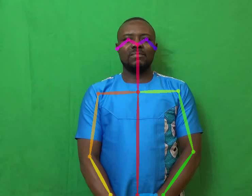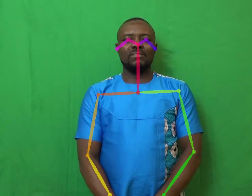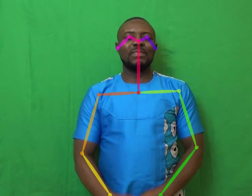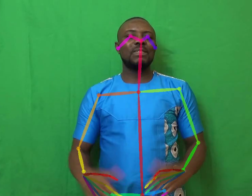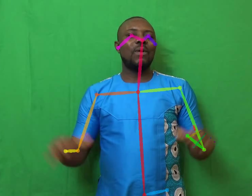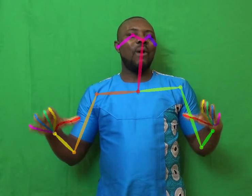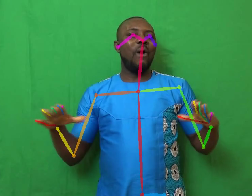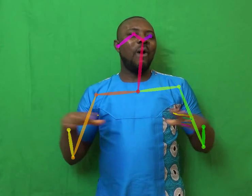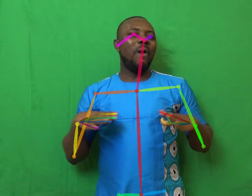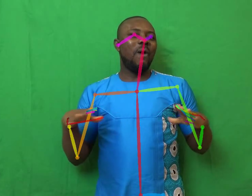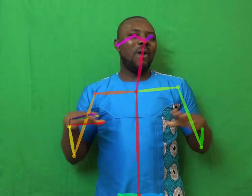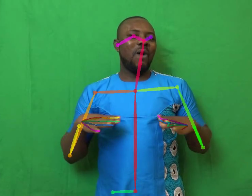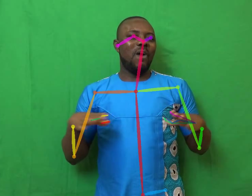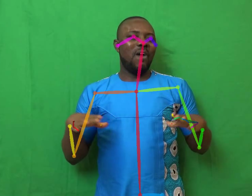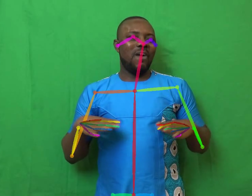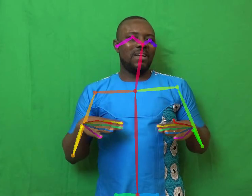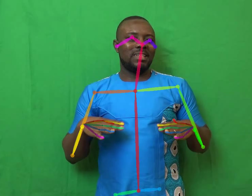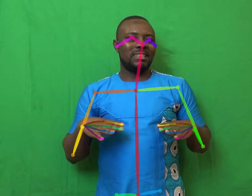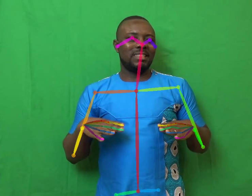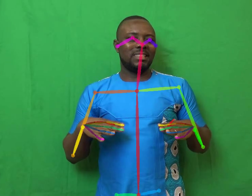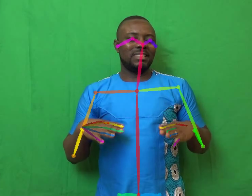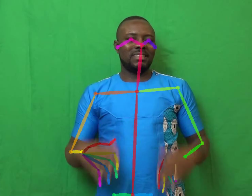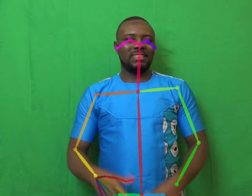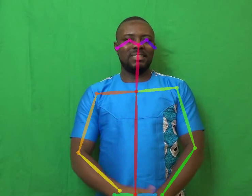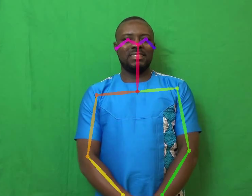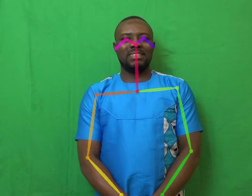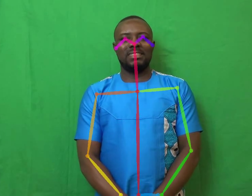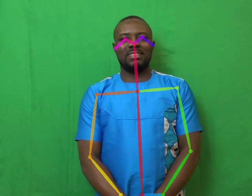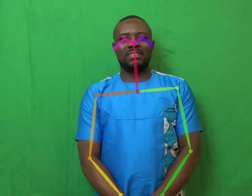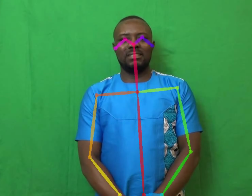holiday or vacation